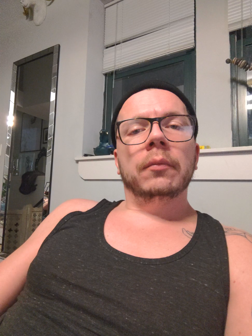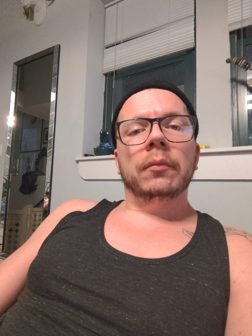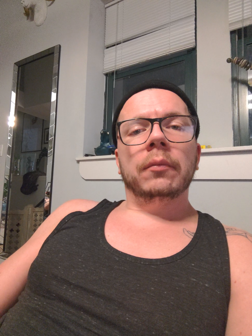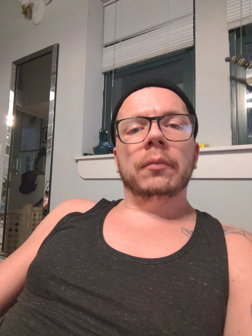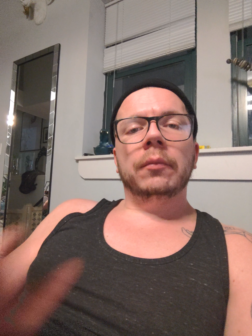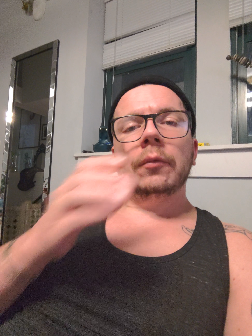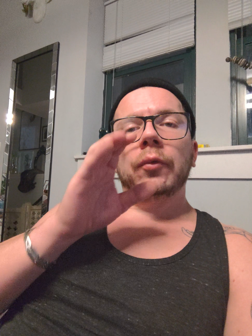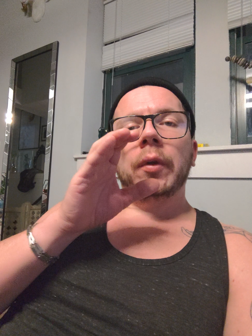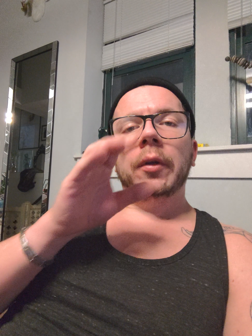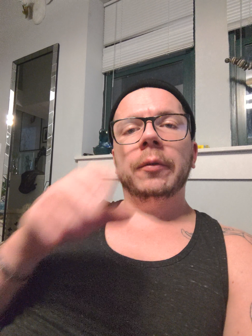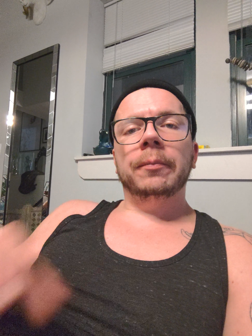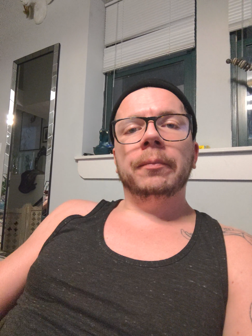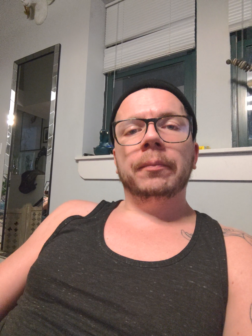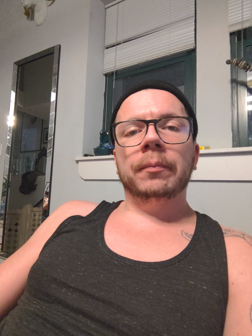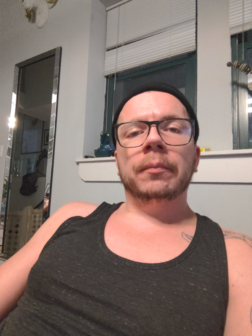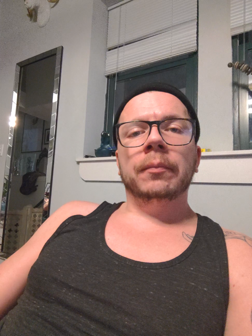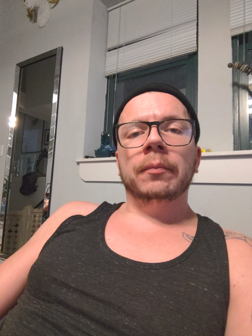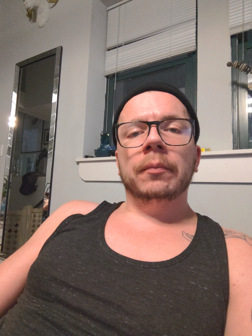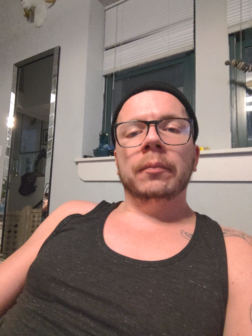drink